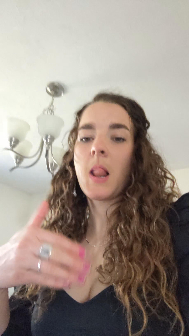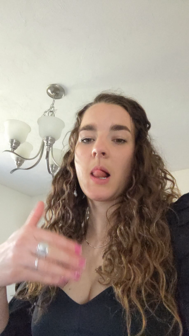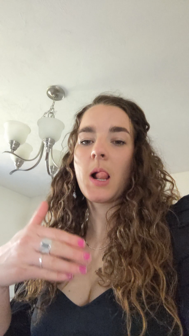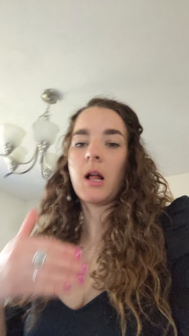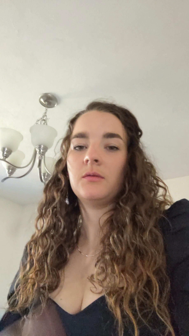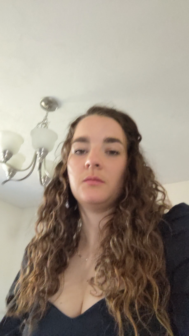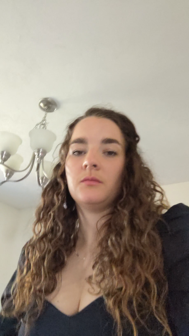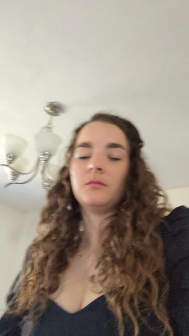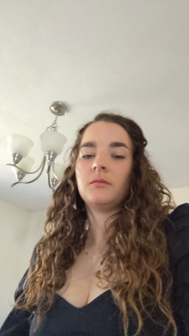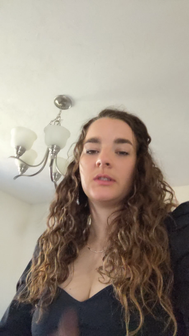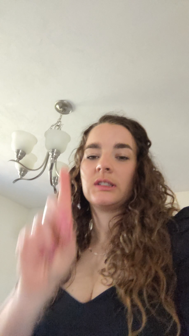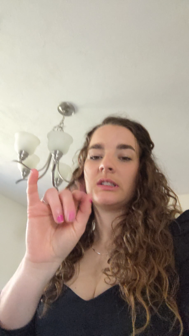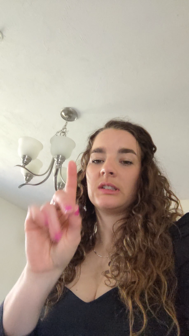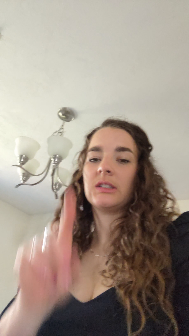did